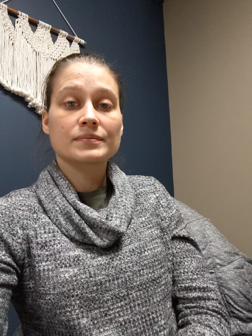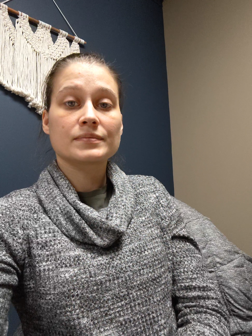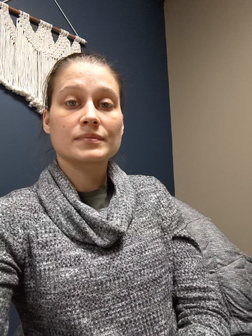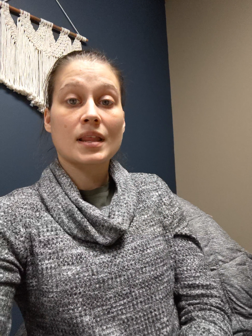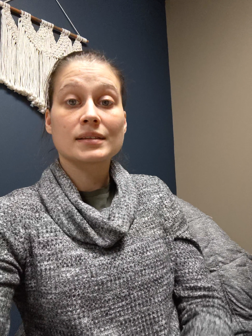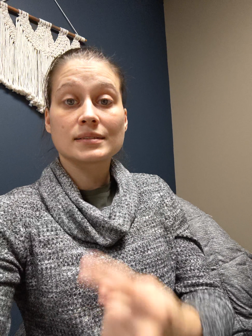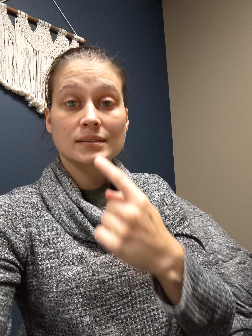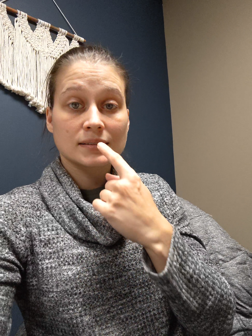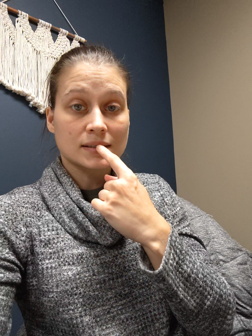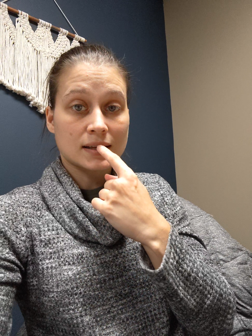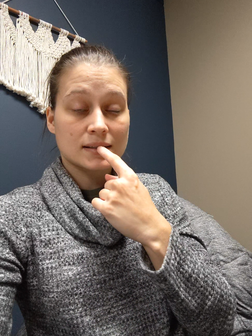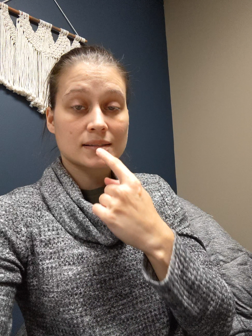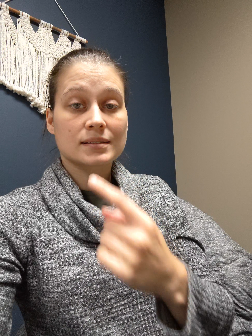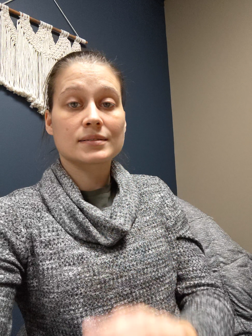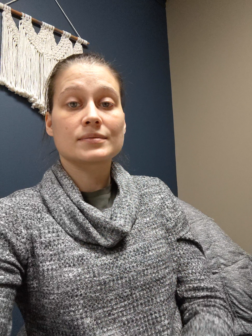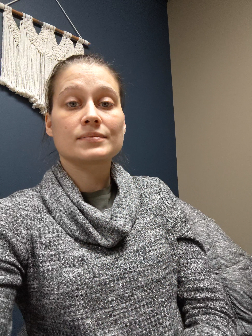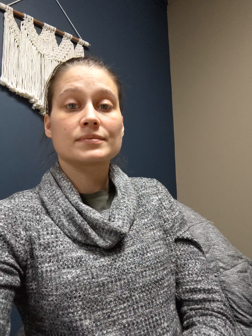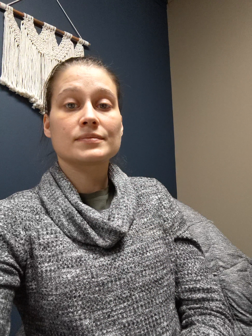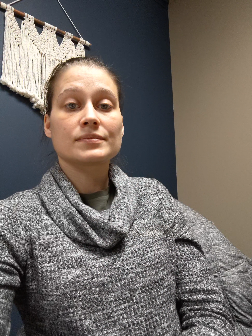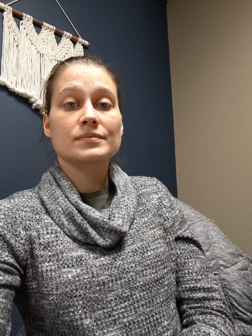tongue